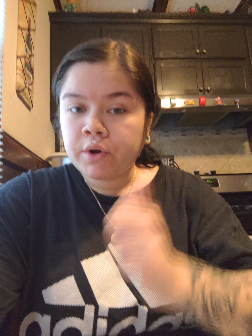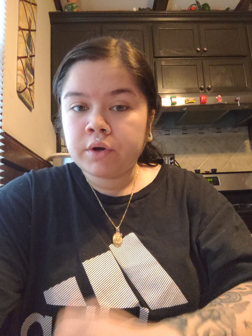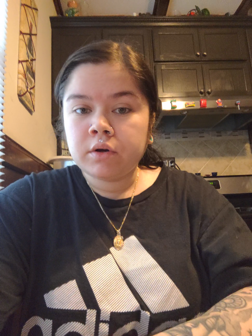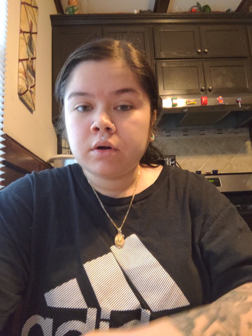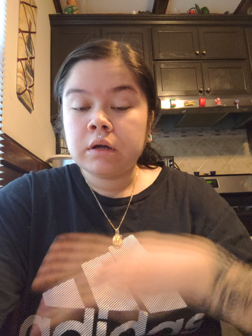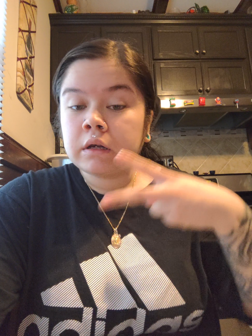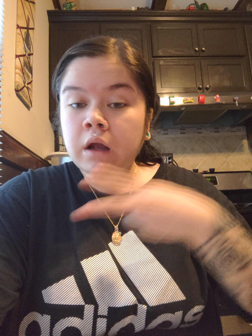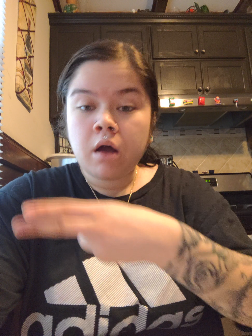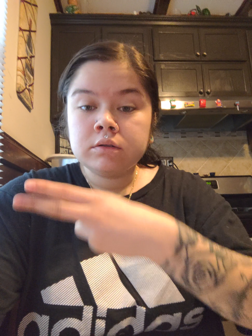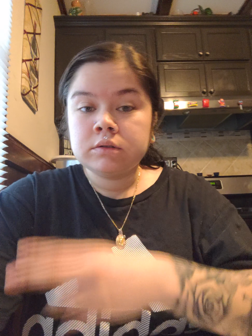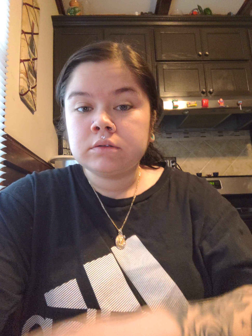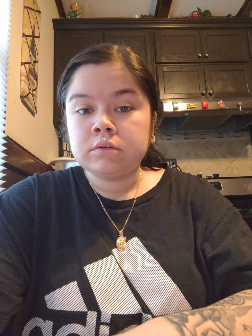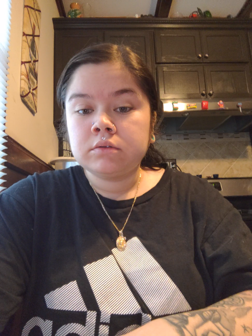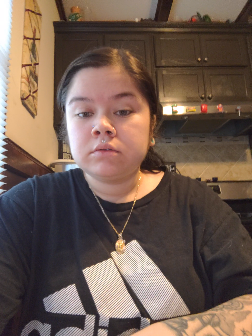cut